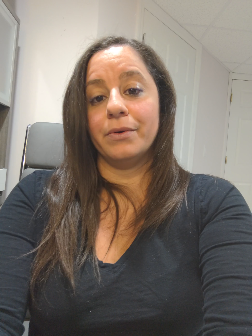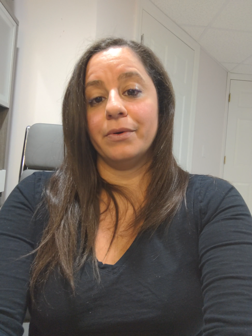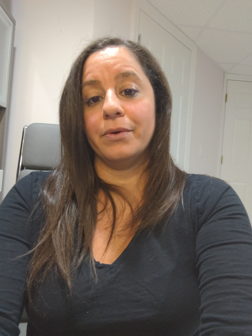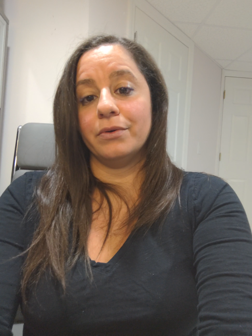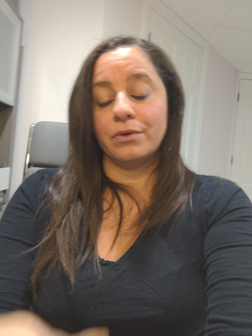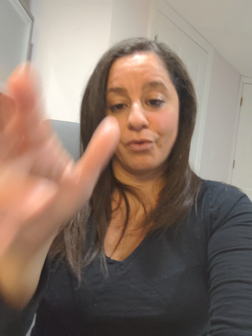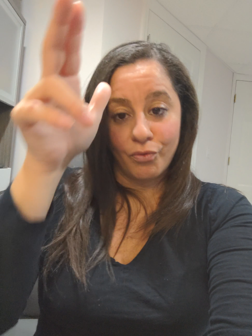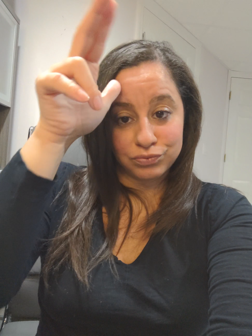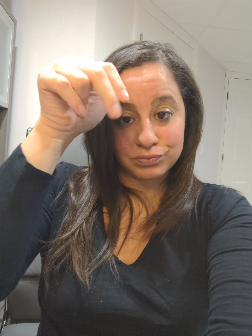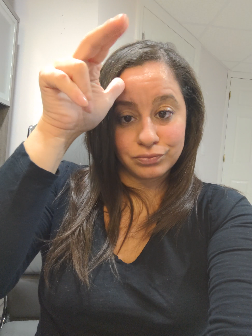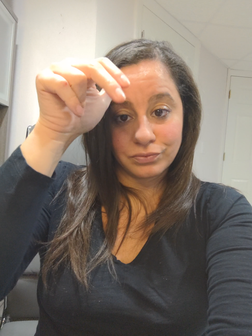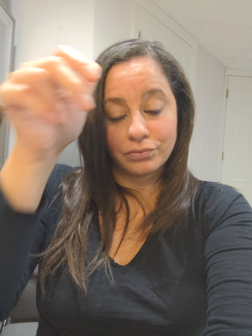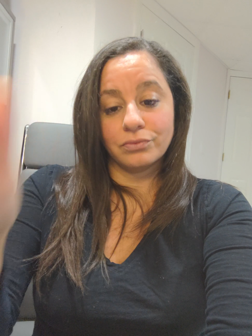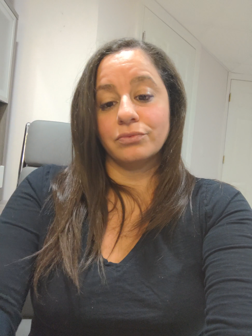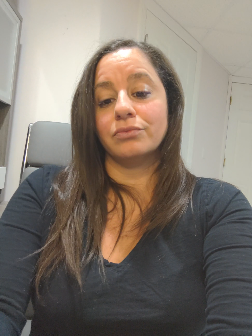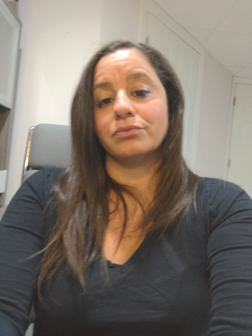donkey